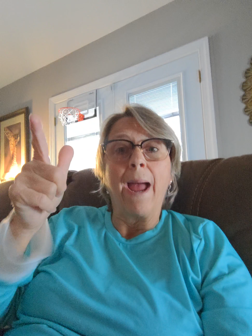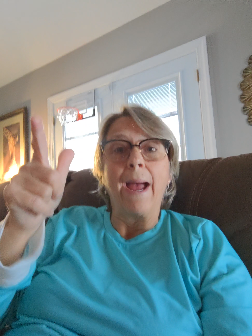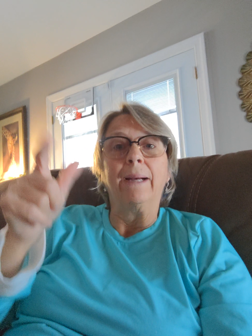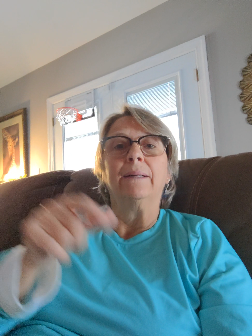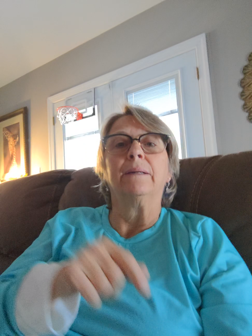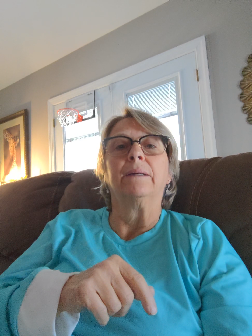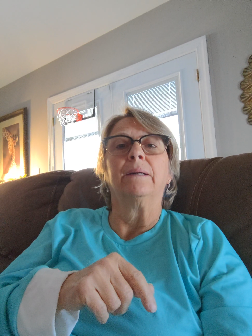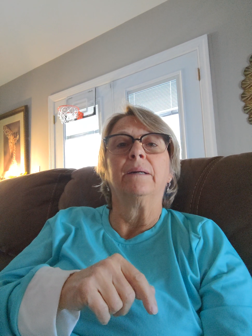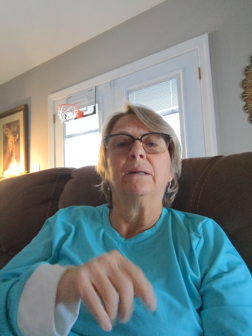wake